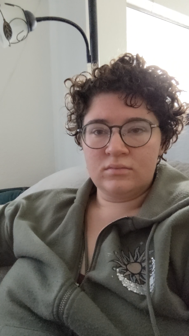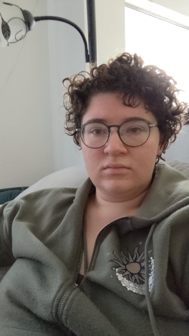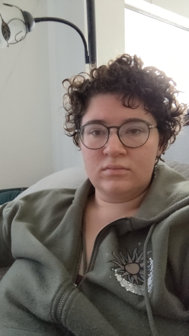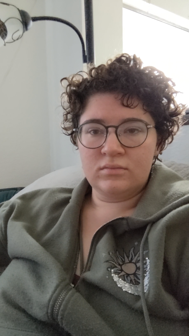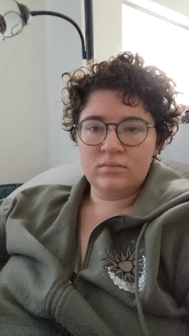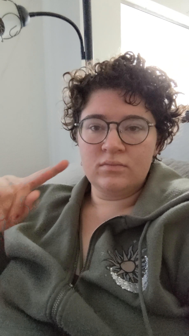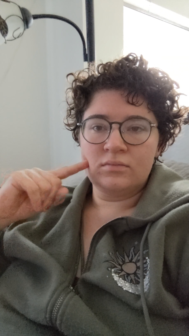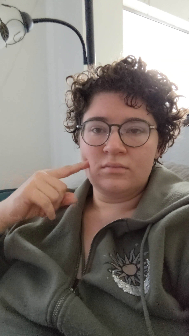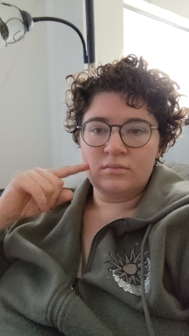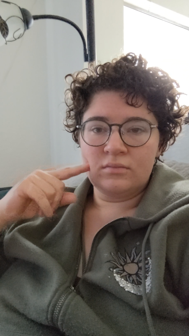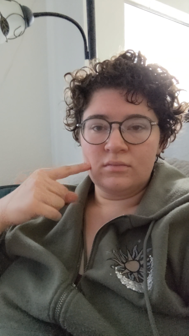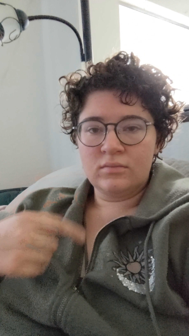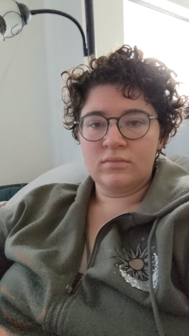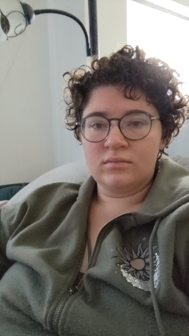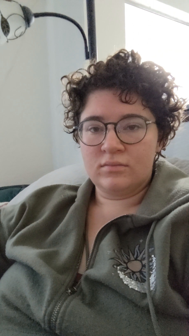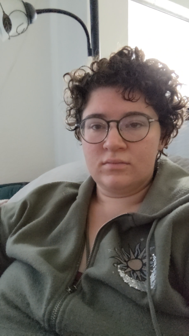candy